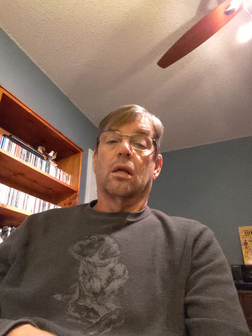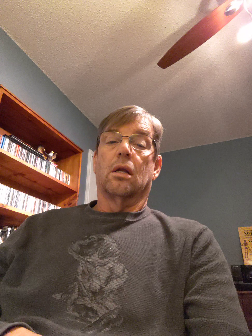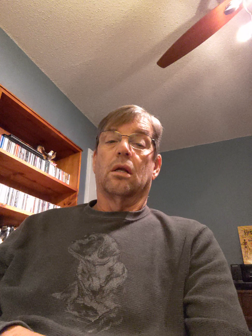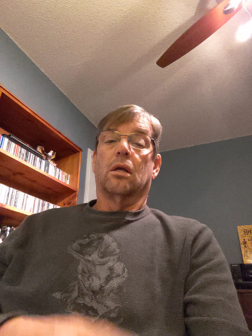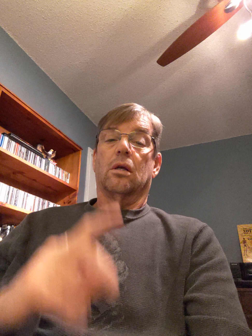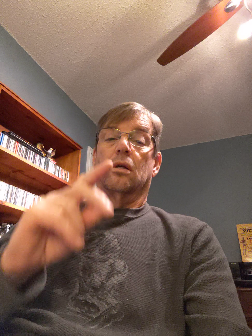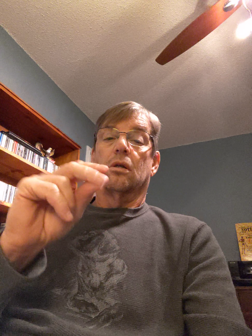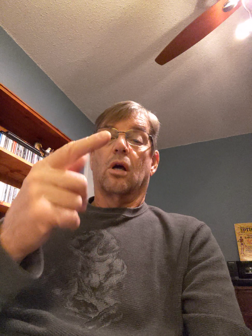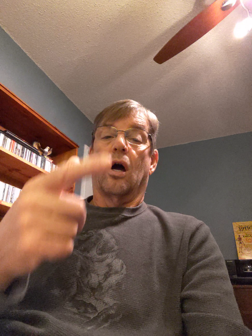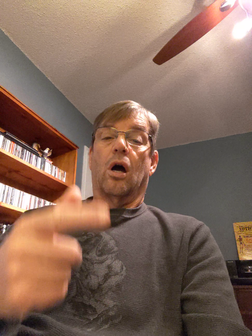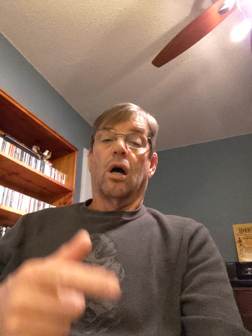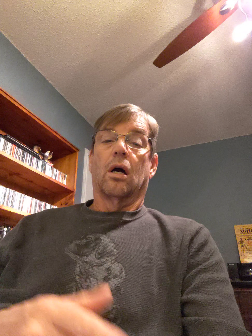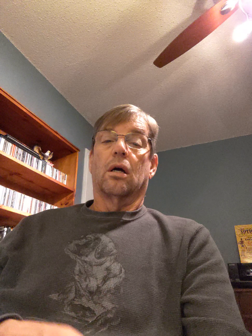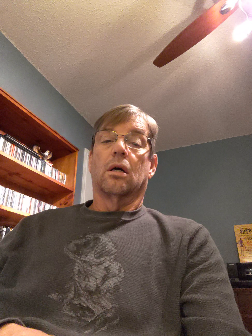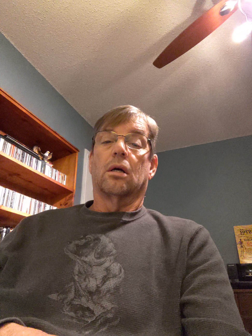dog